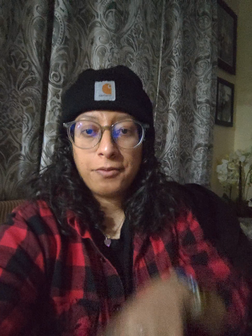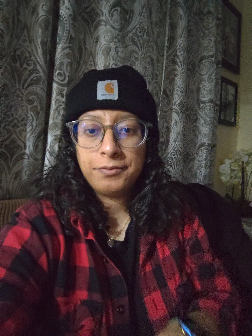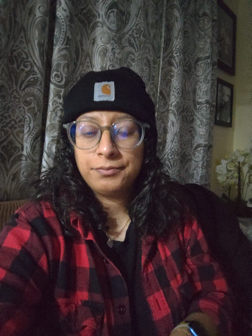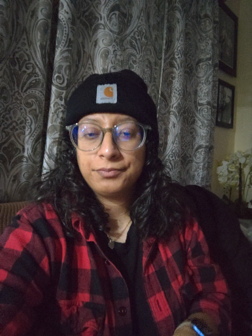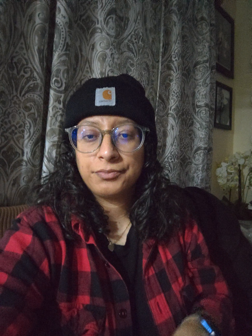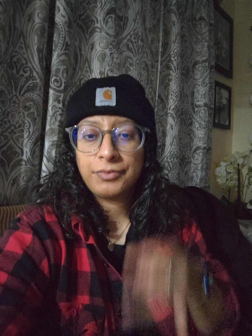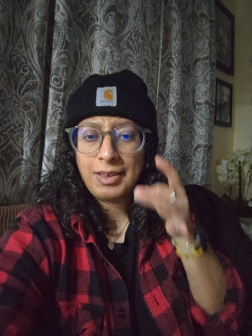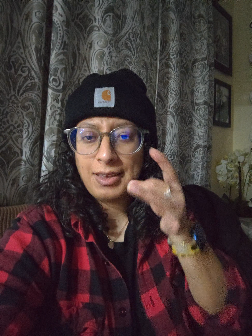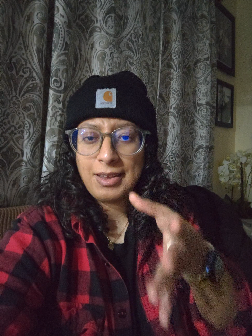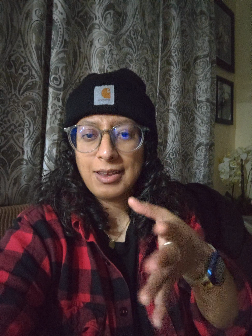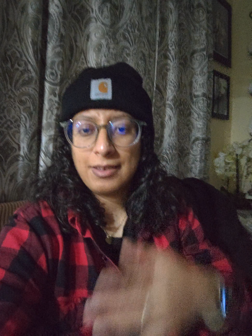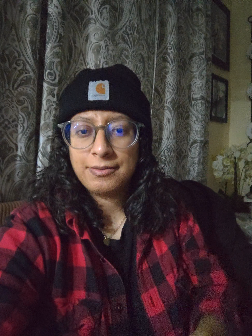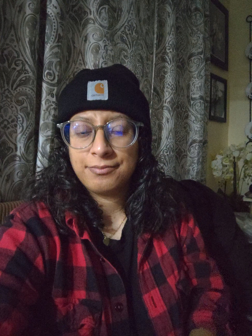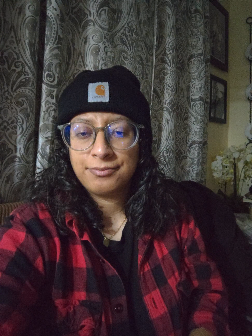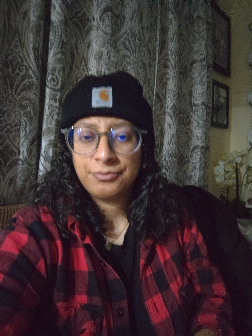hate